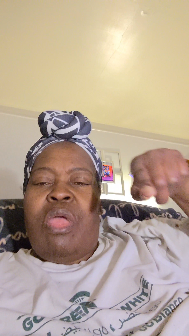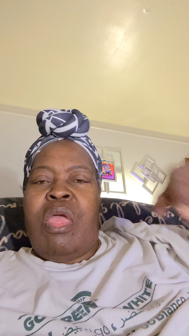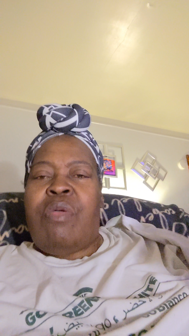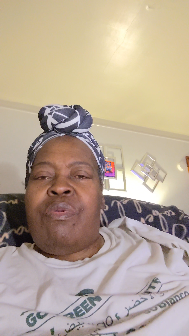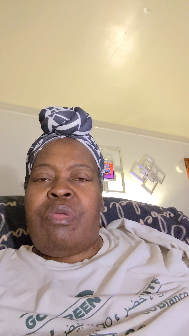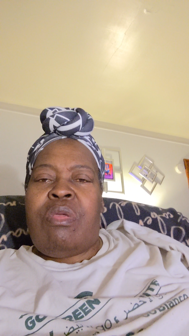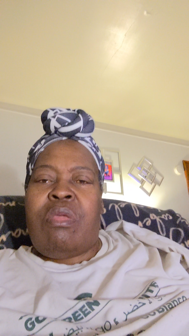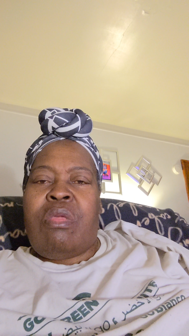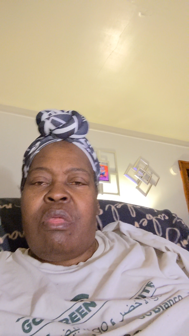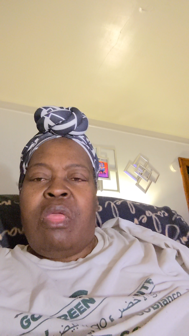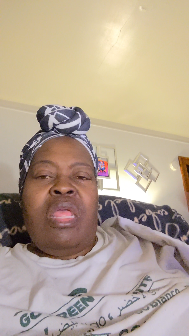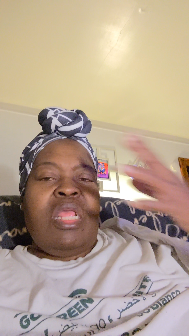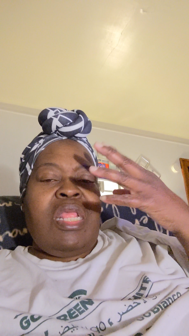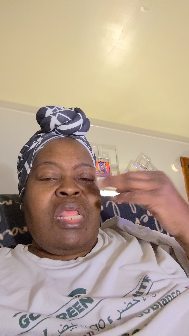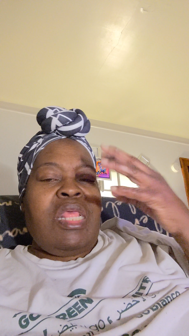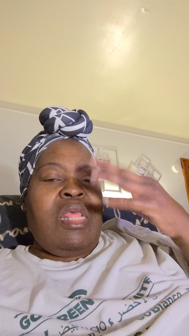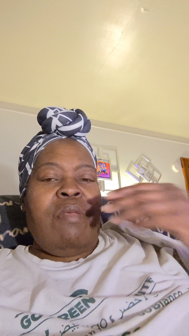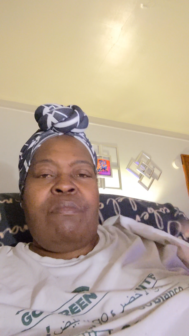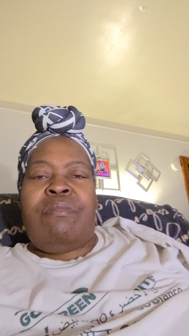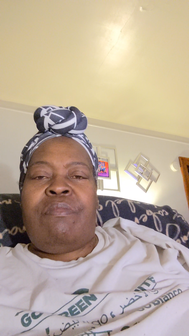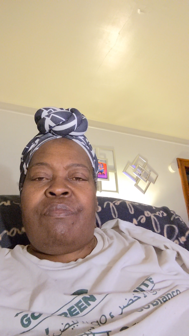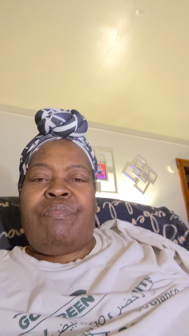asleep